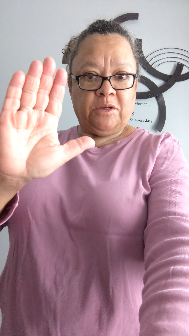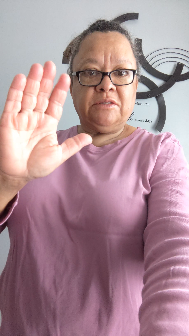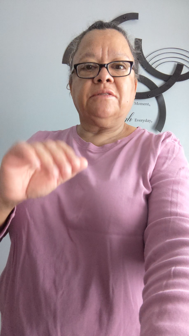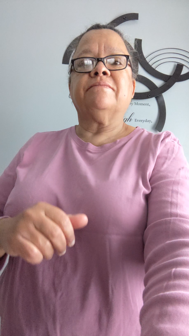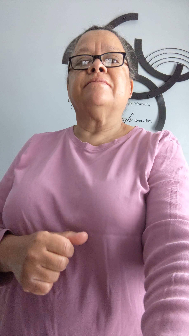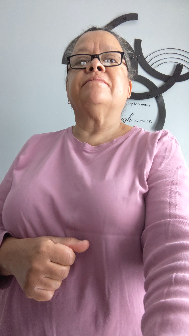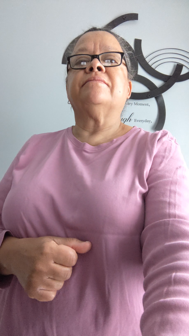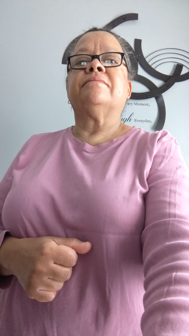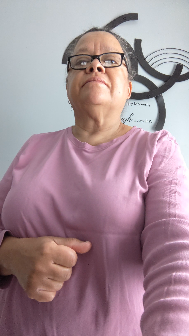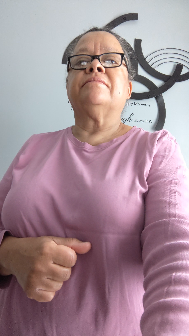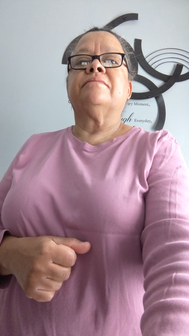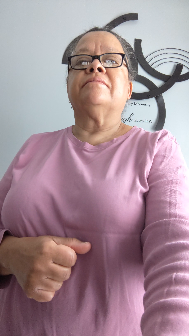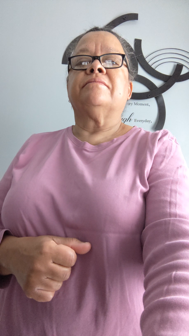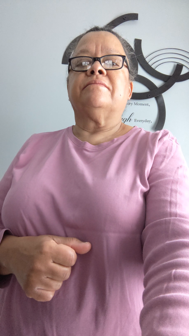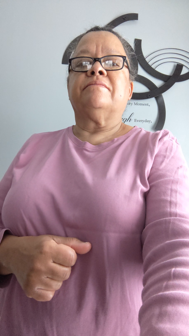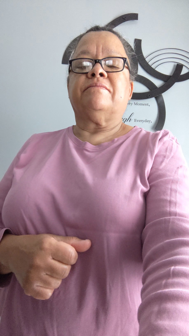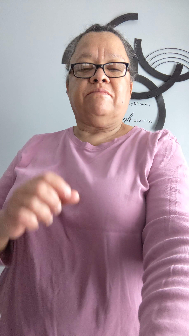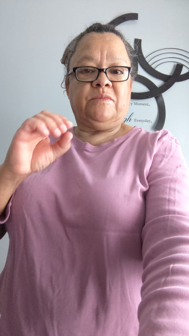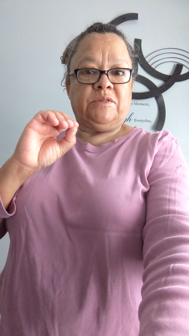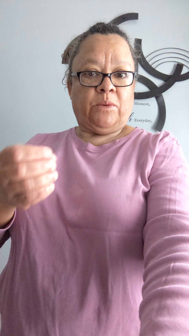none